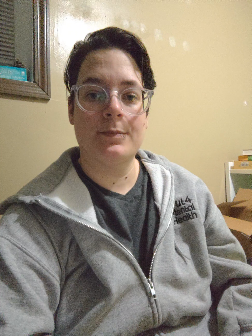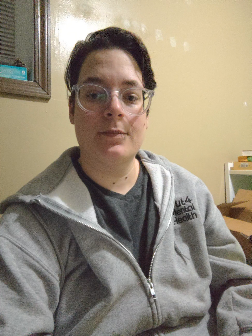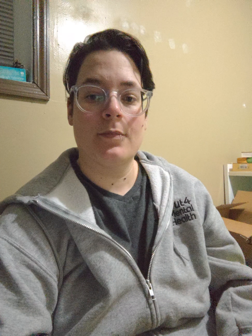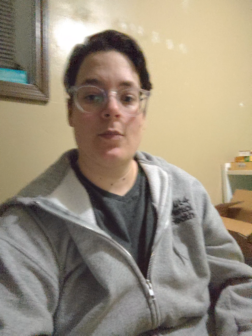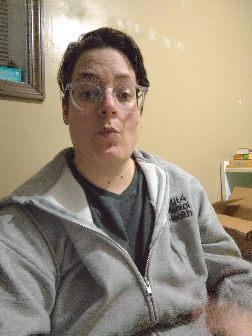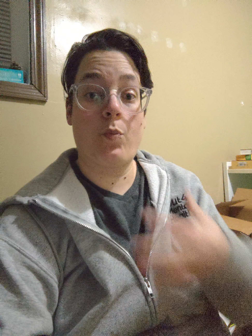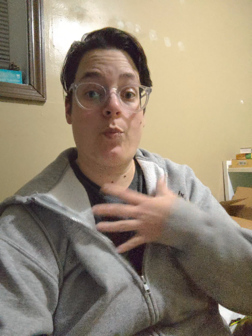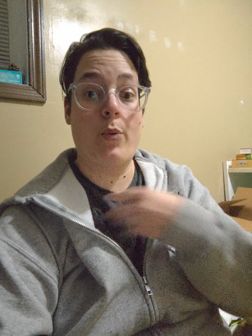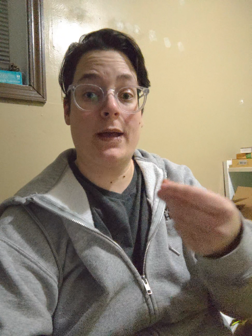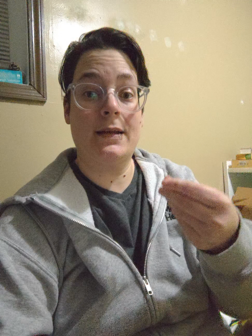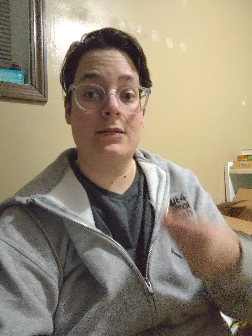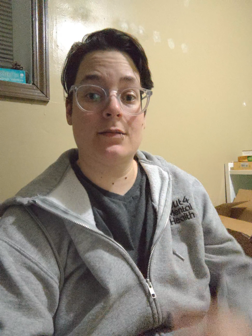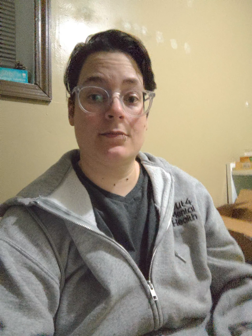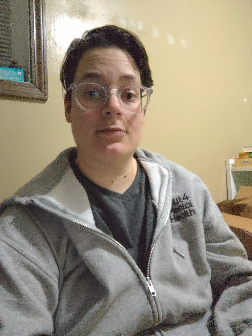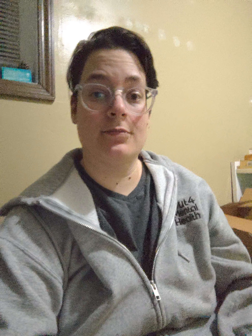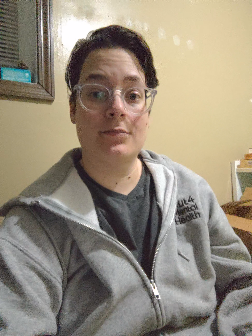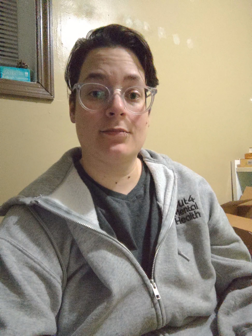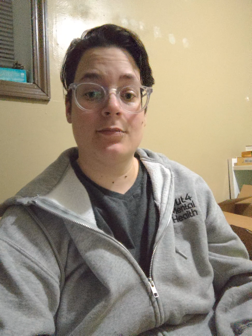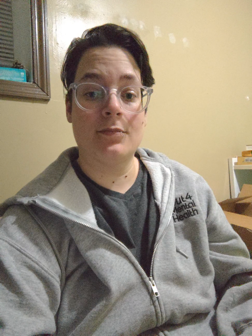white